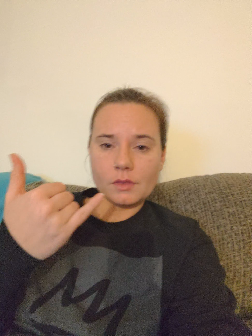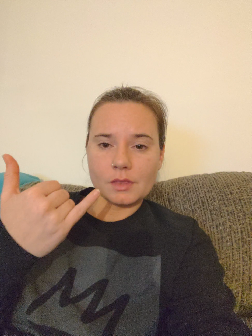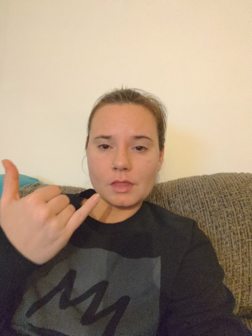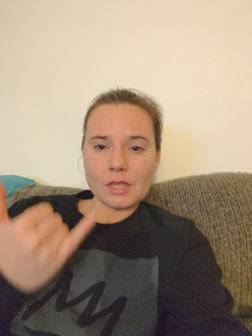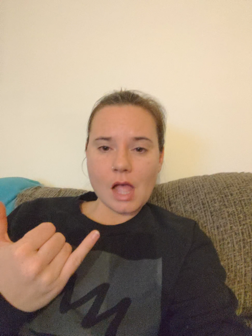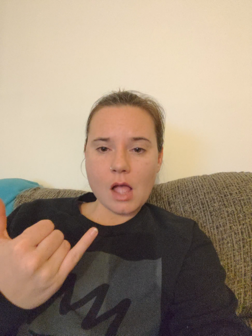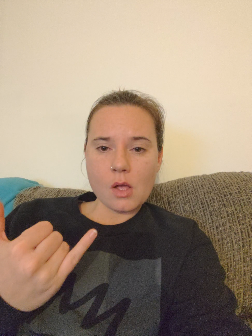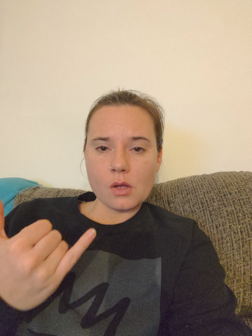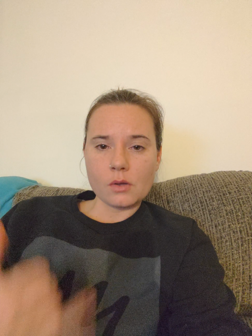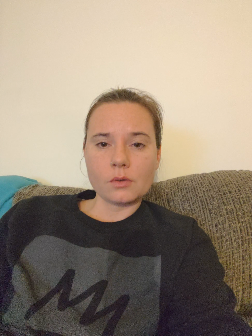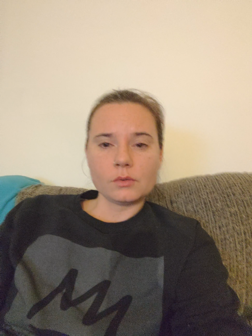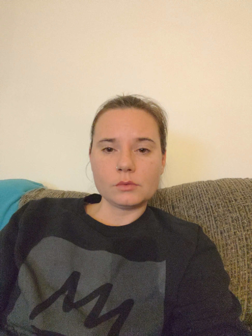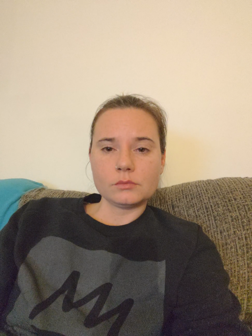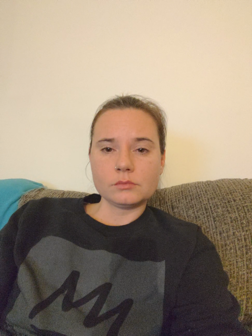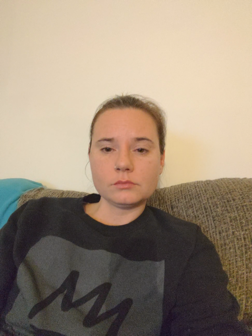now